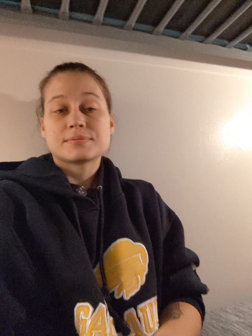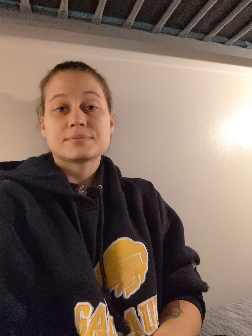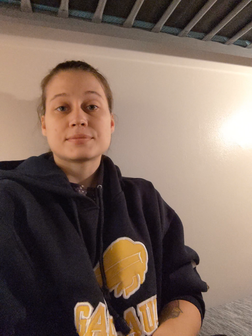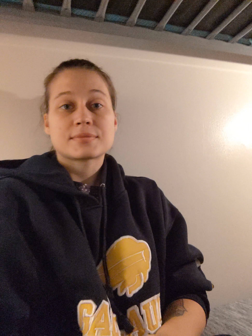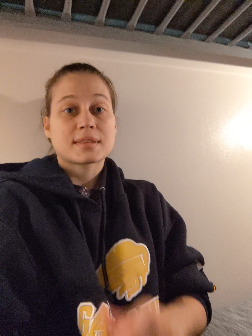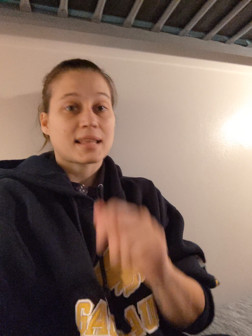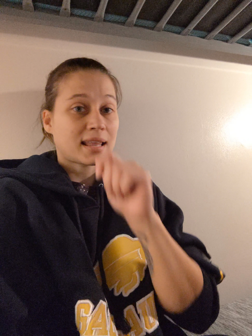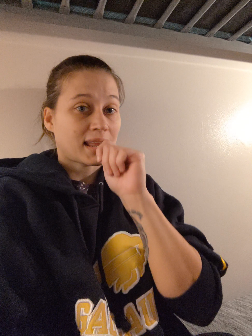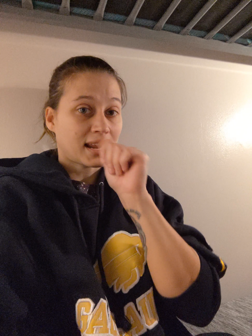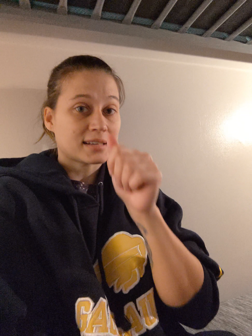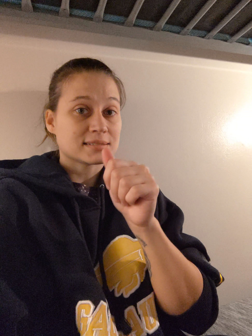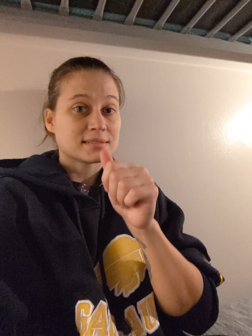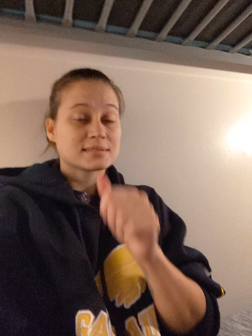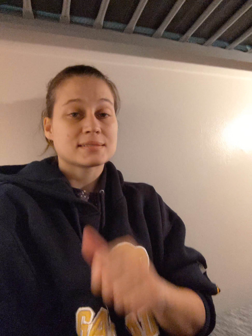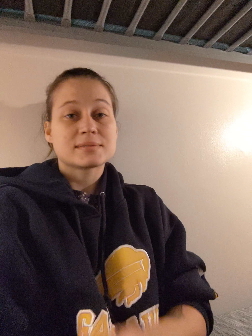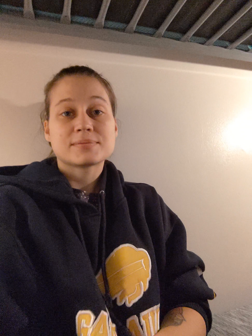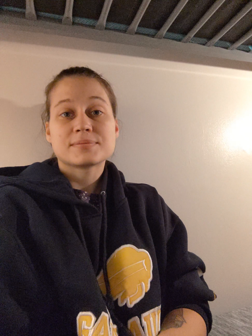nuts